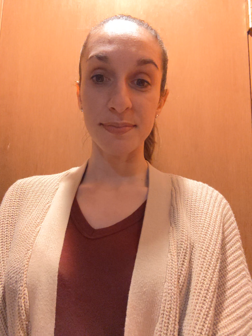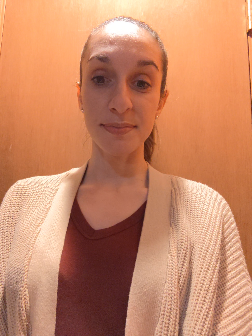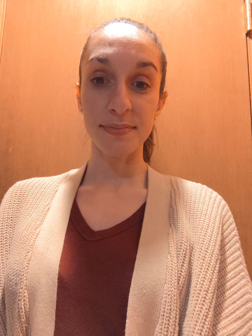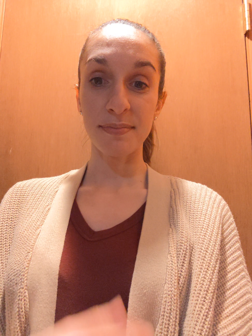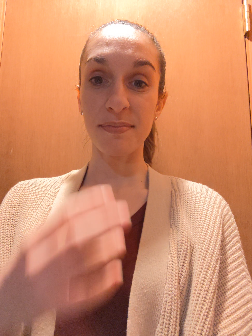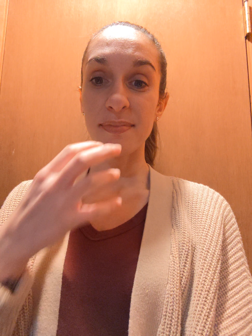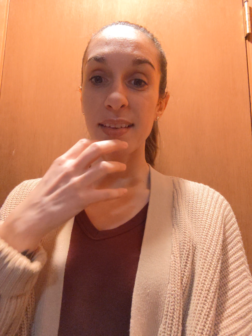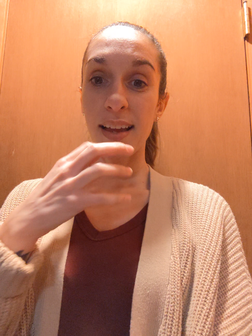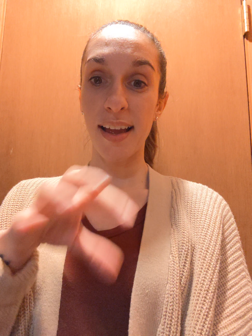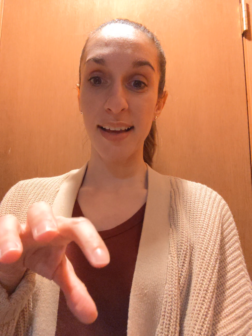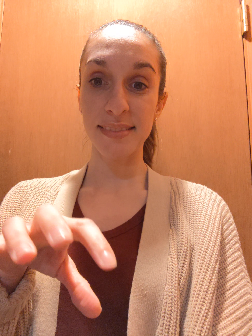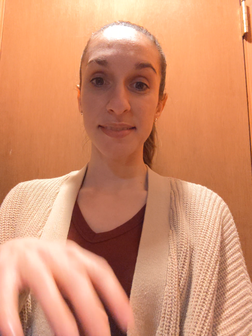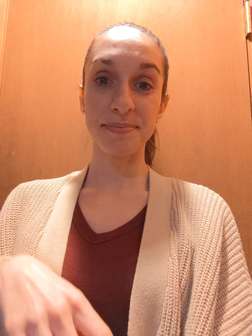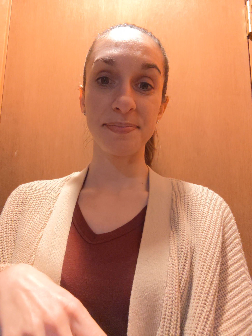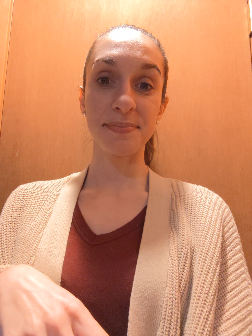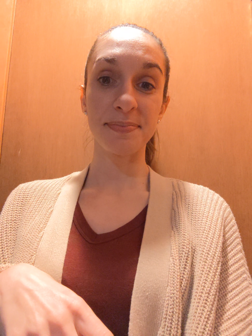hot